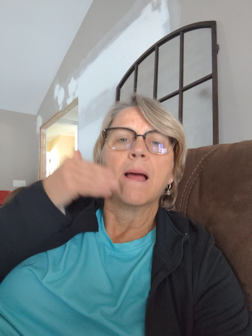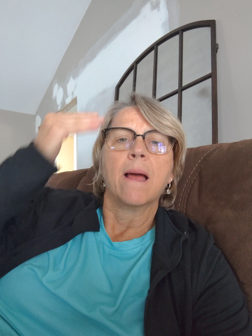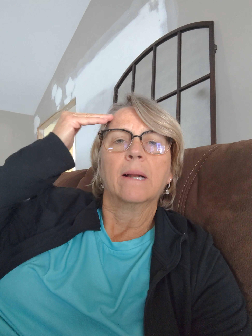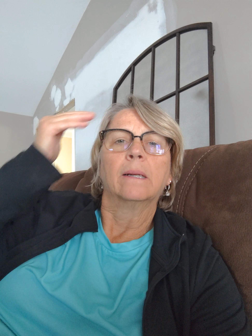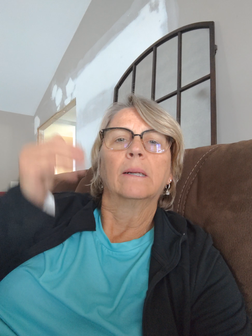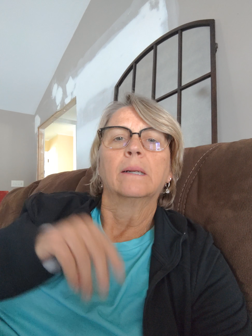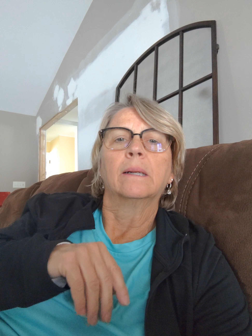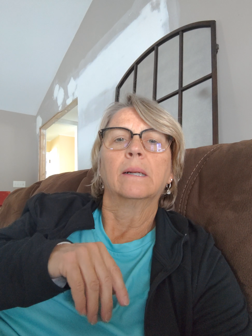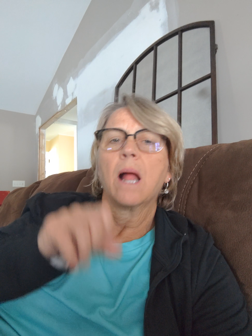head